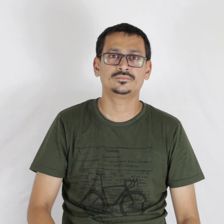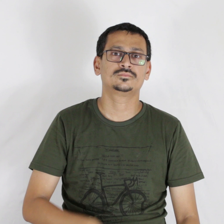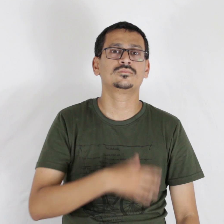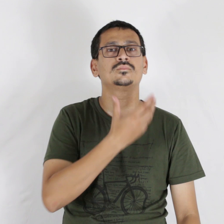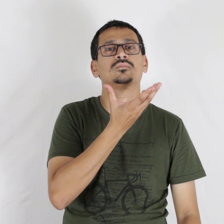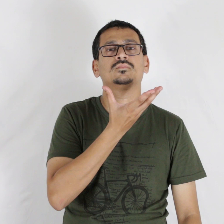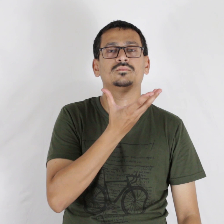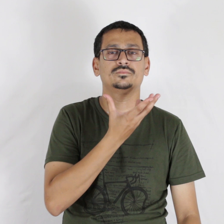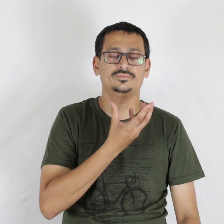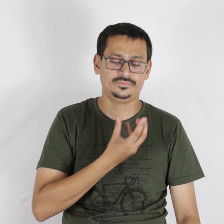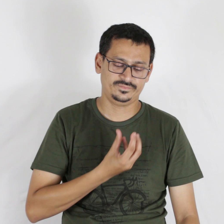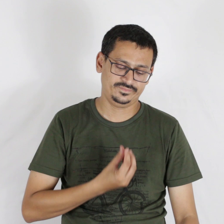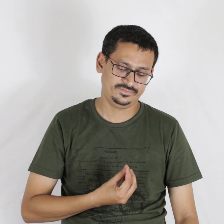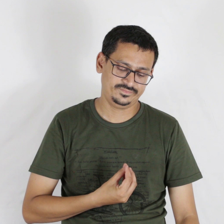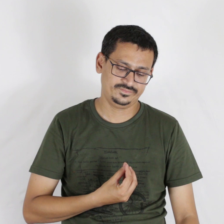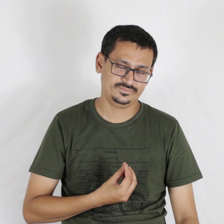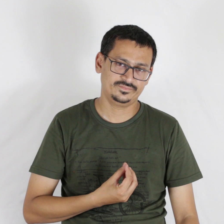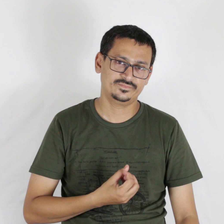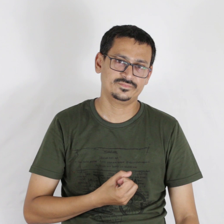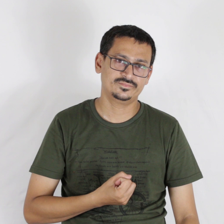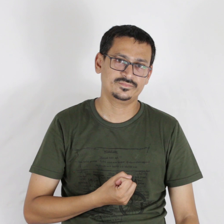sad